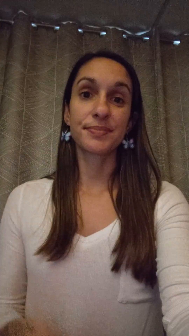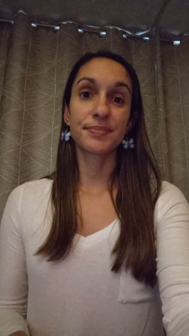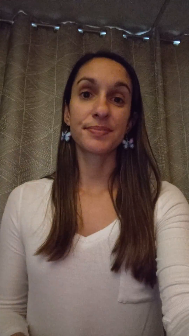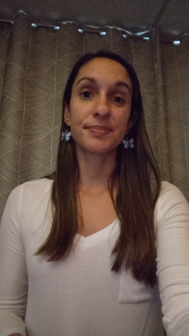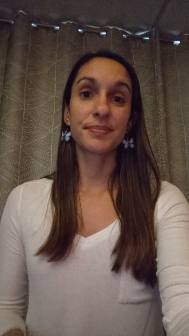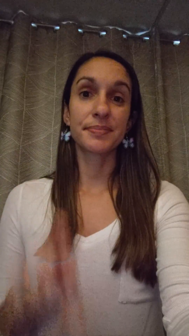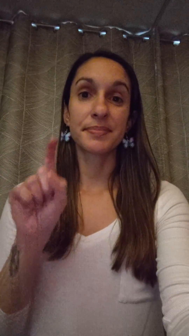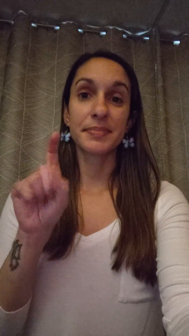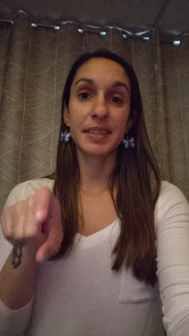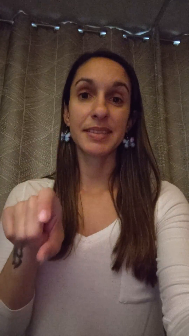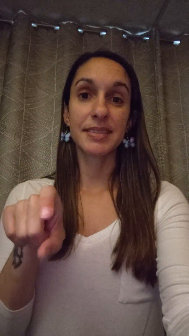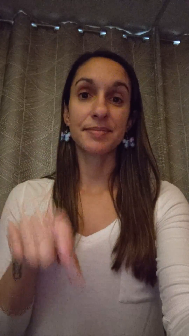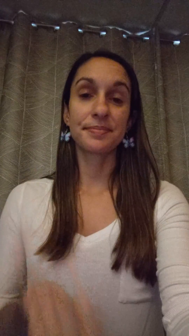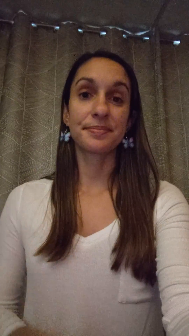must